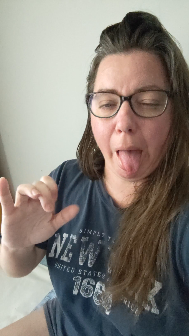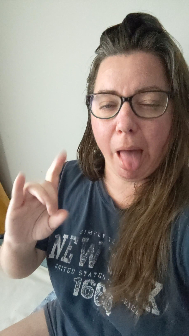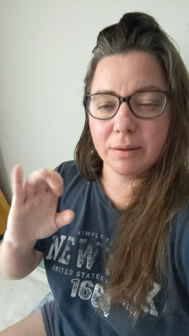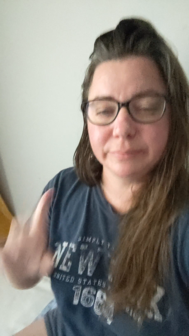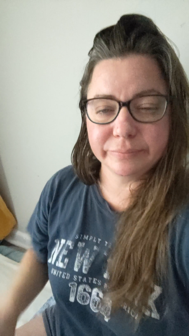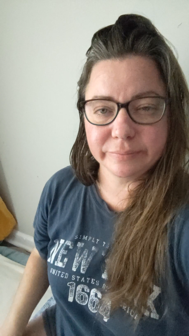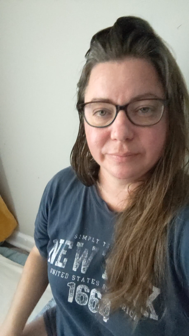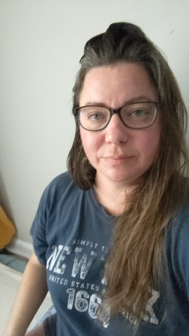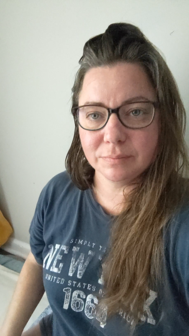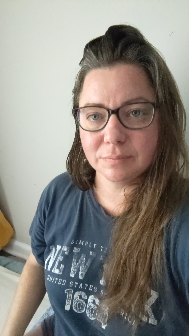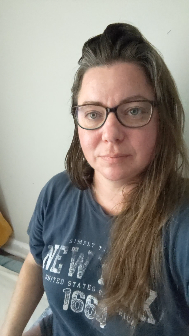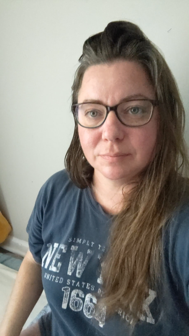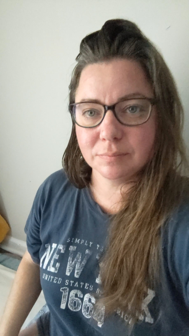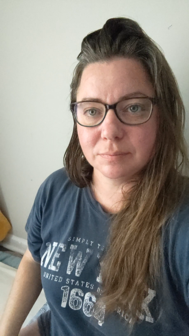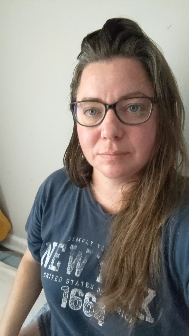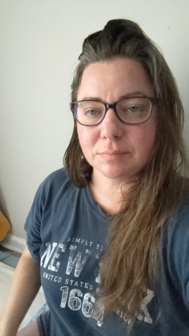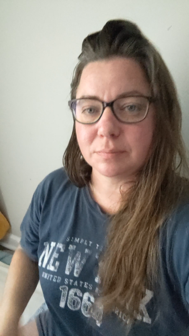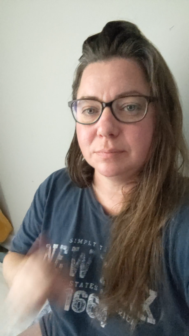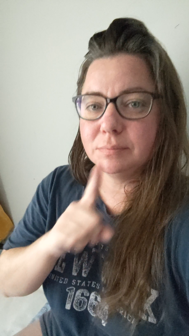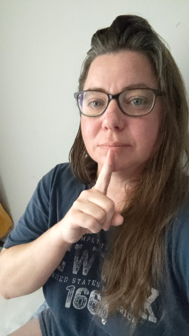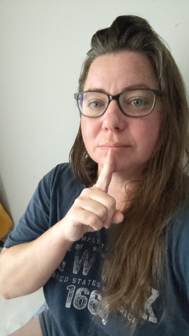is